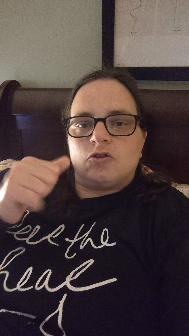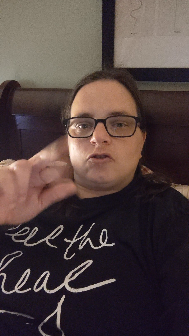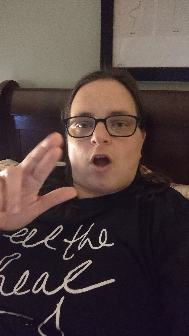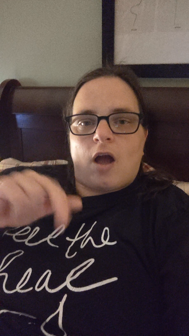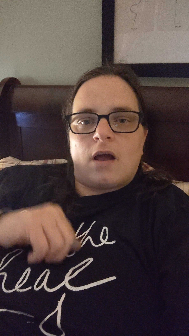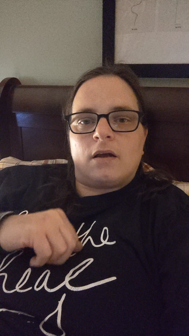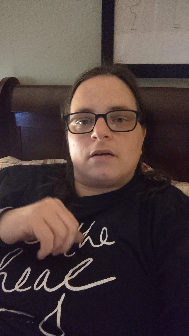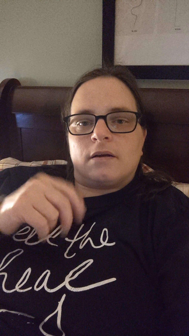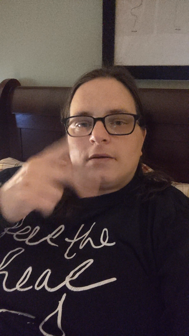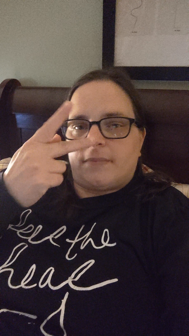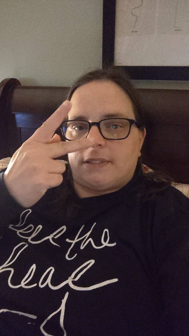penis